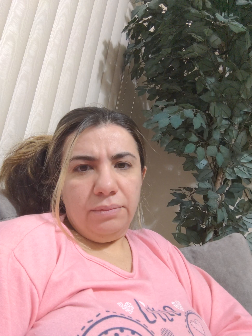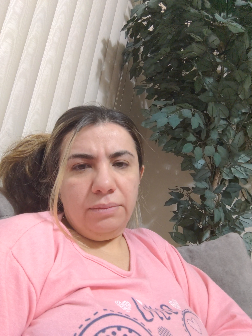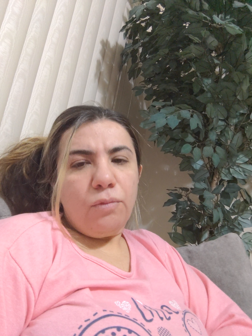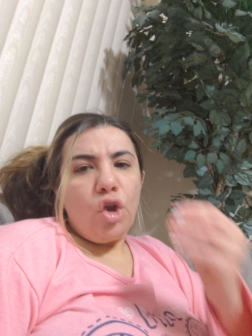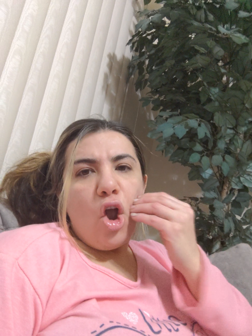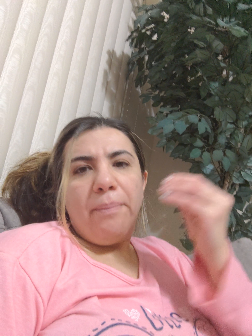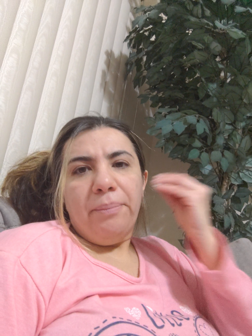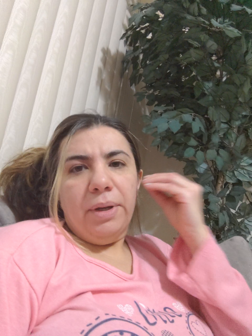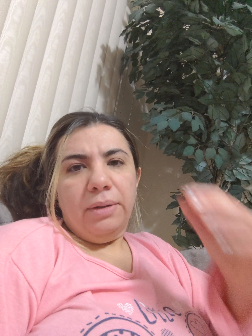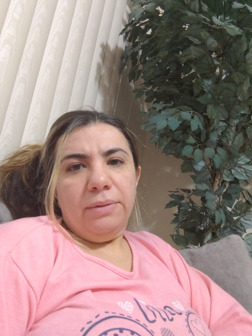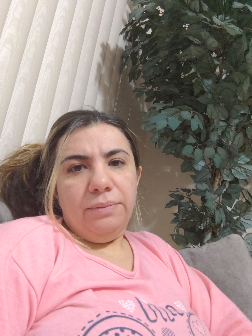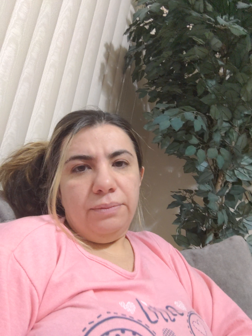home